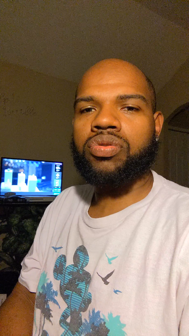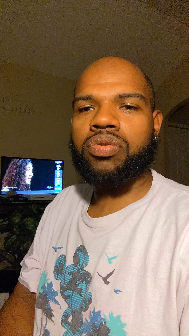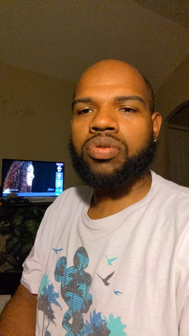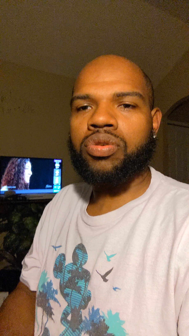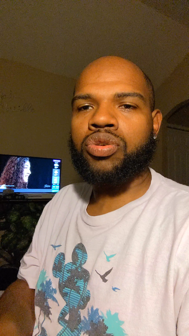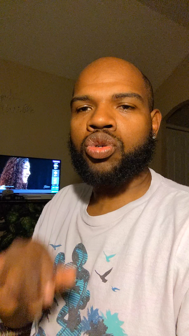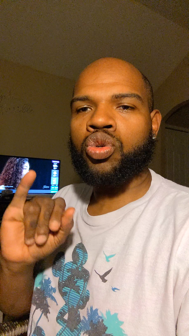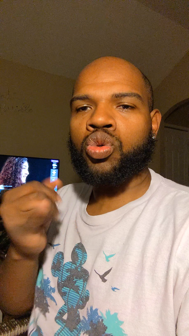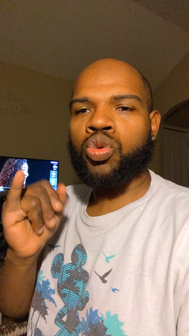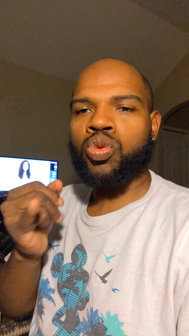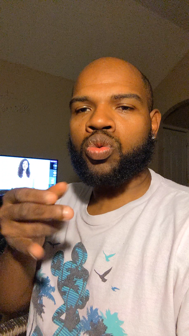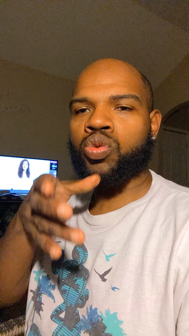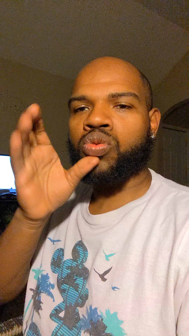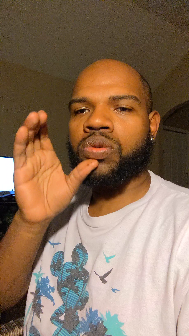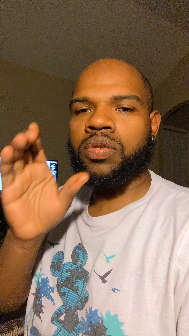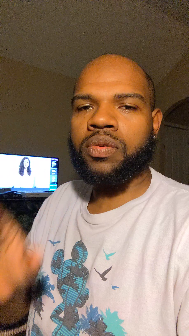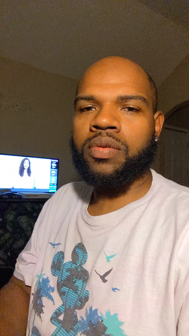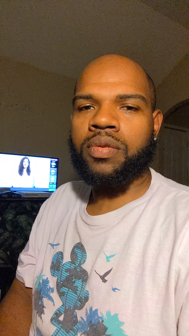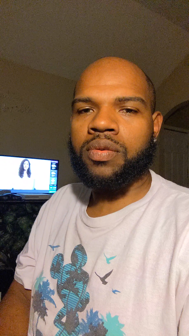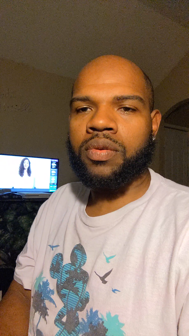juice